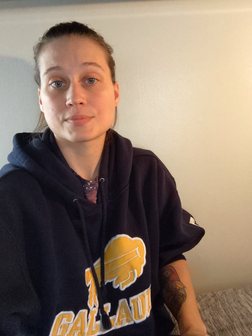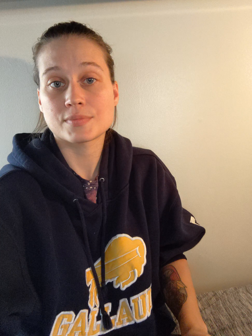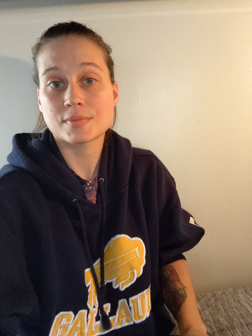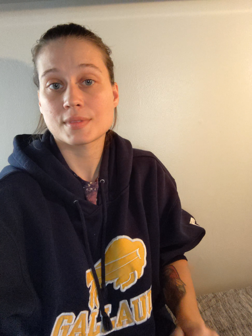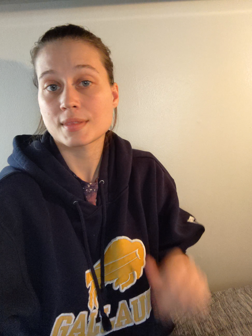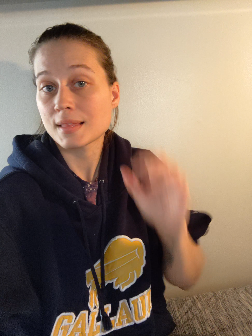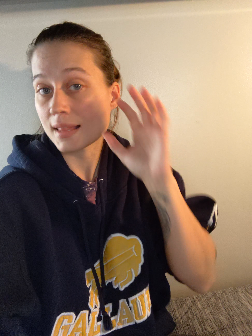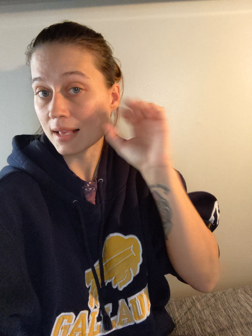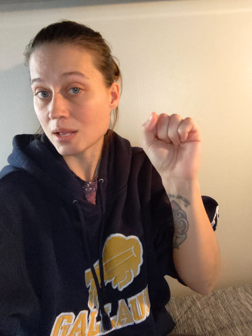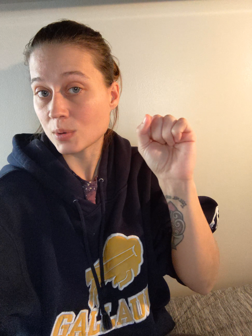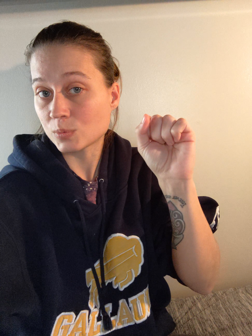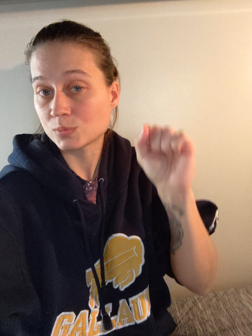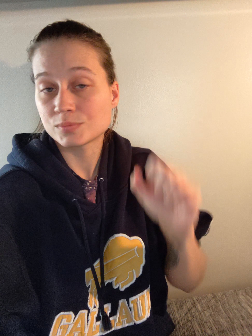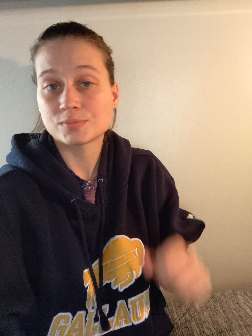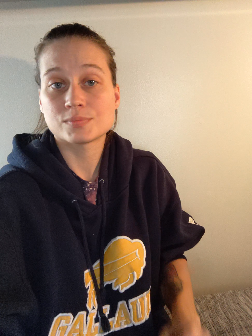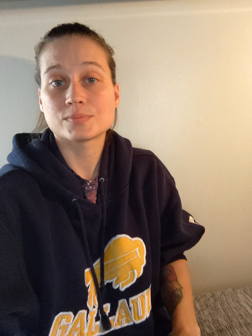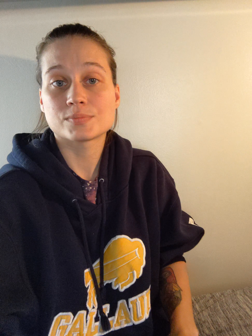loud